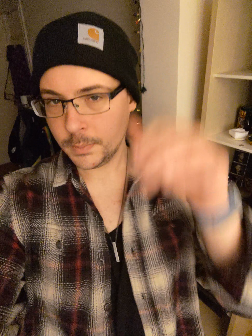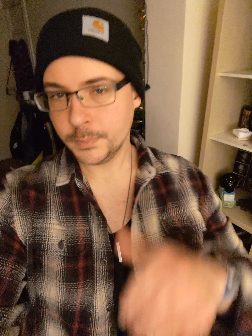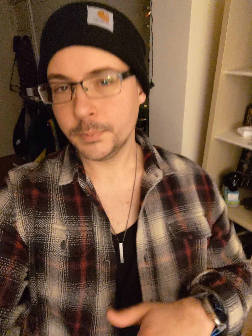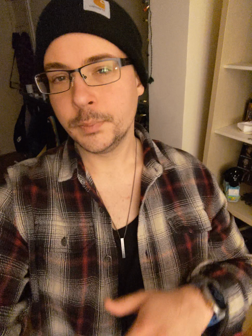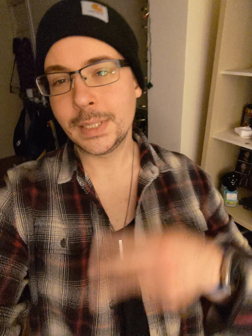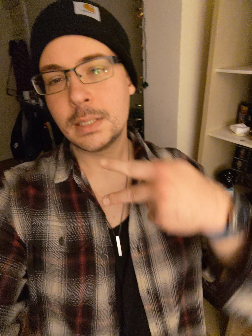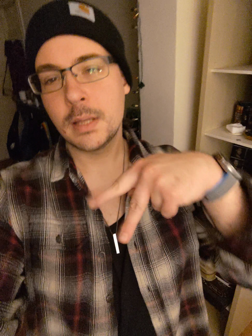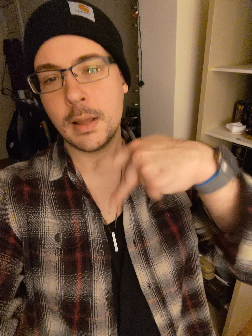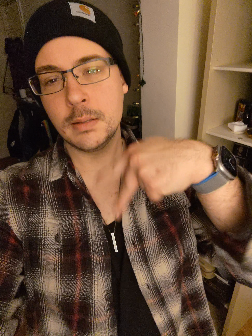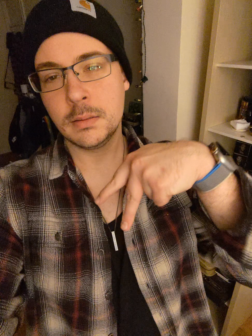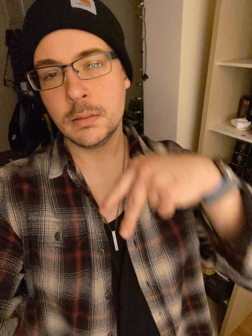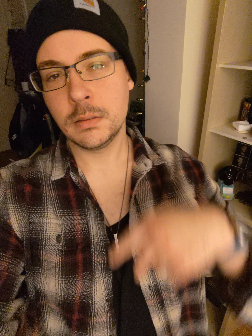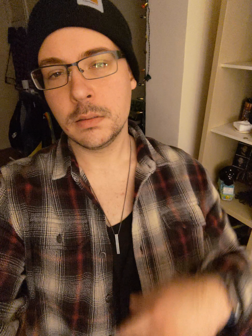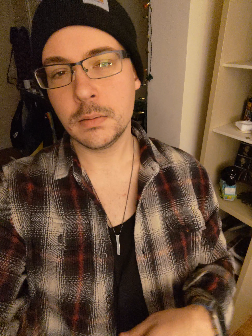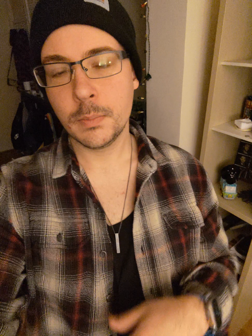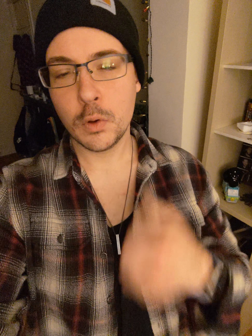dance